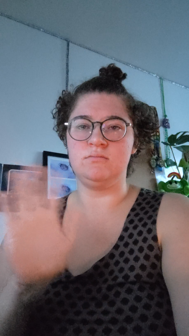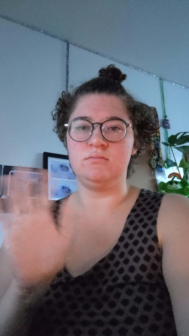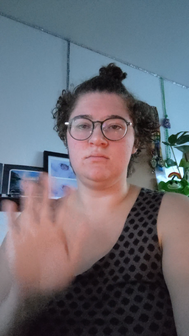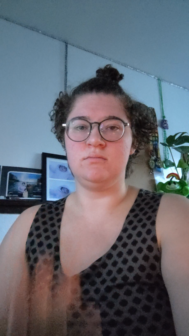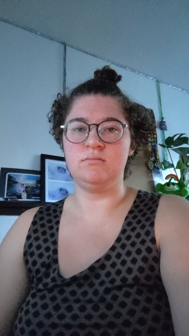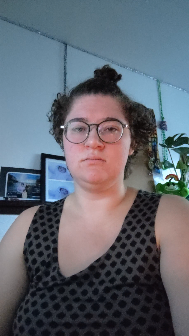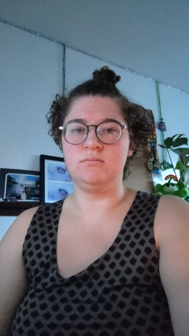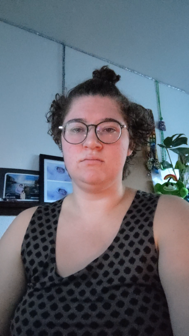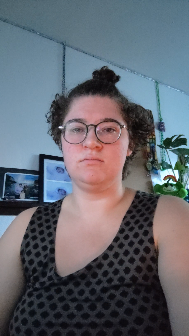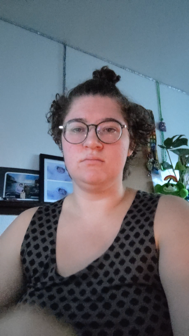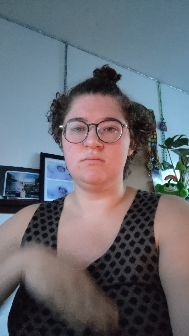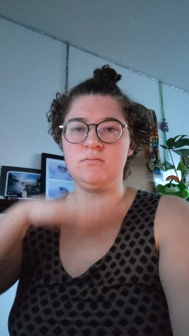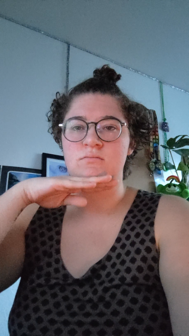full